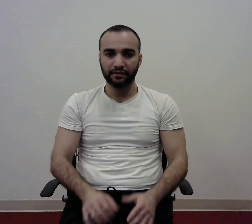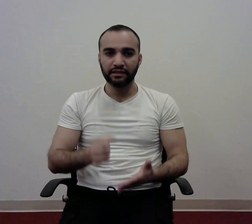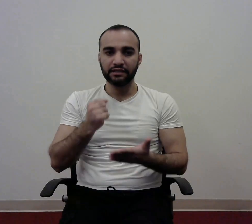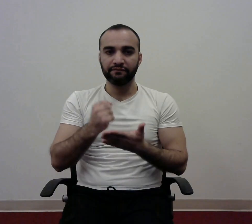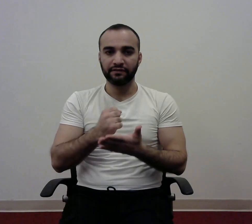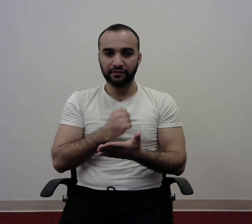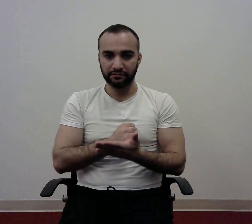viza